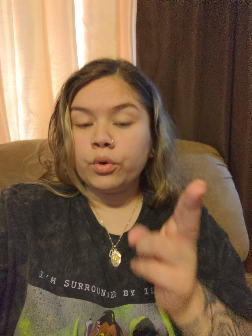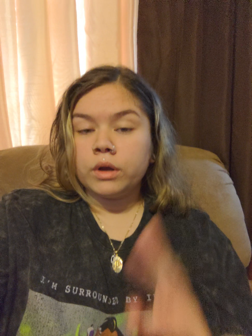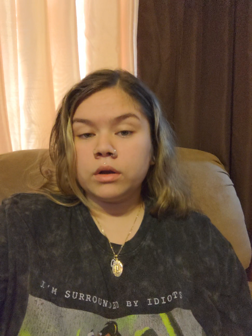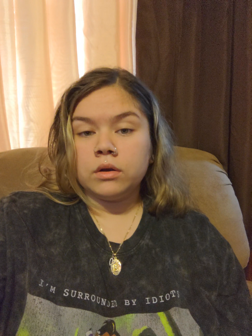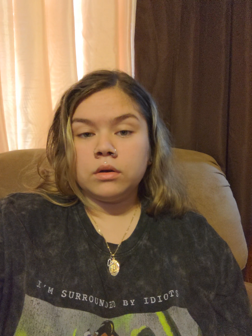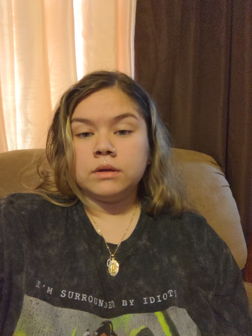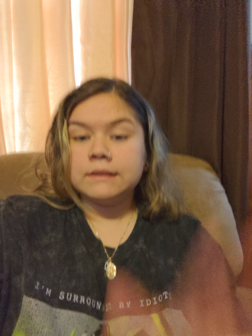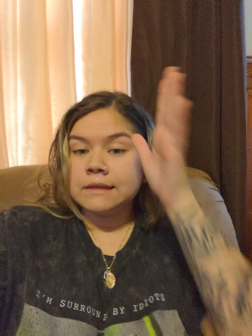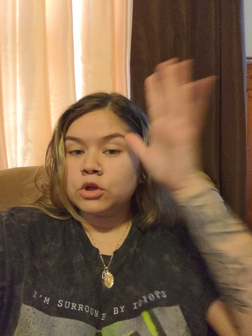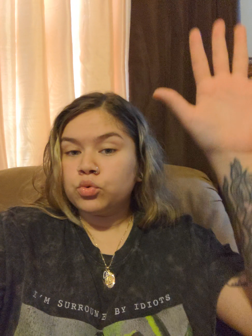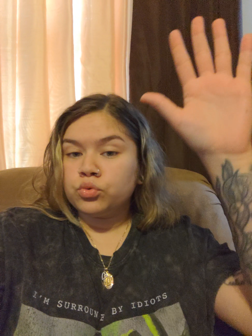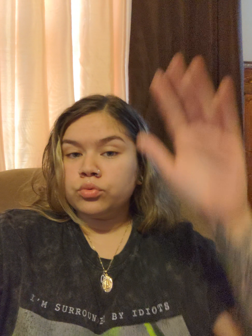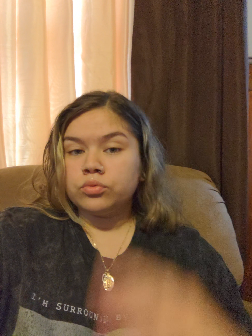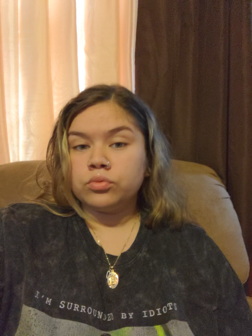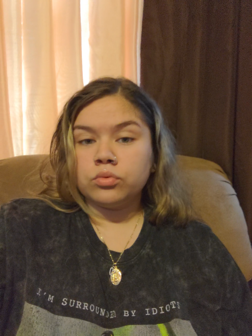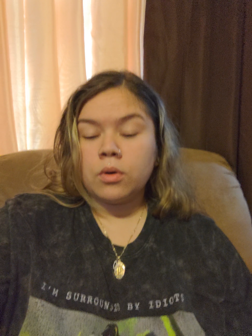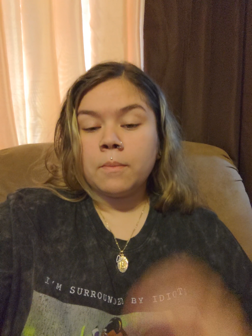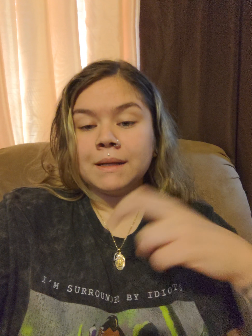deer